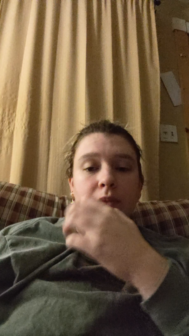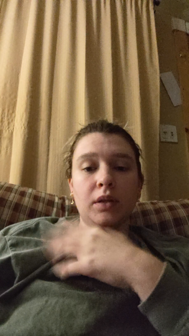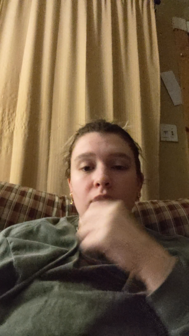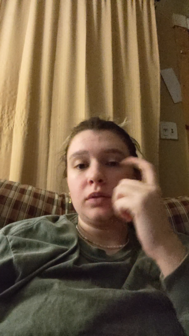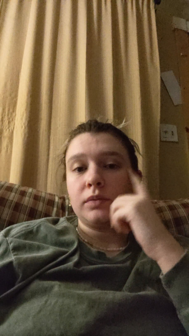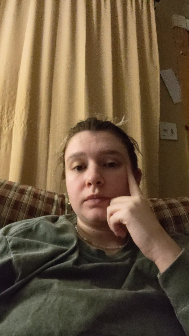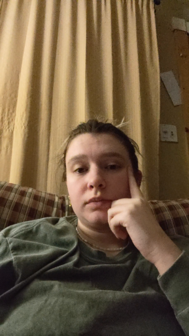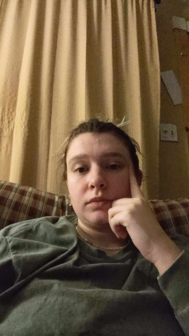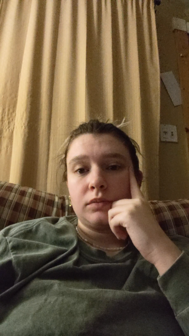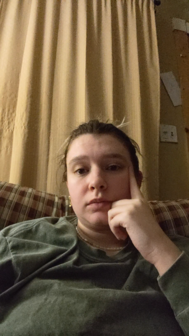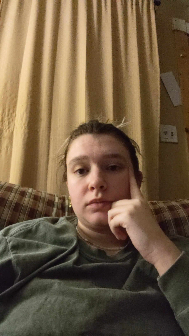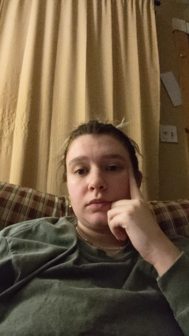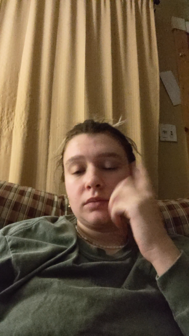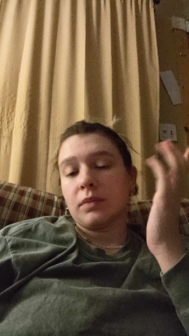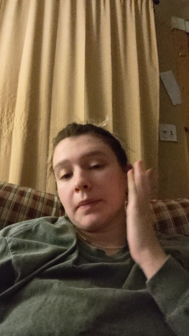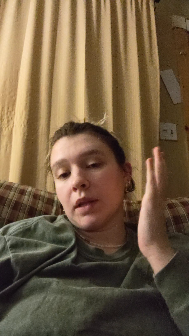pillow